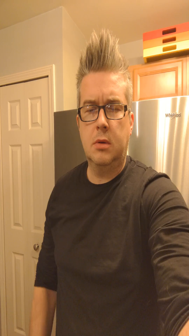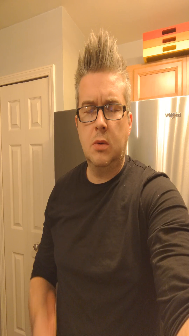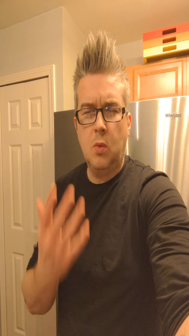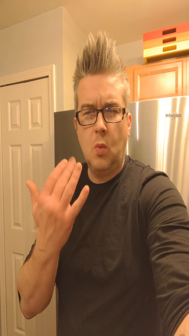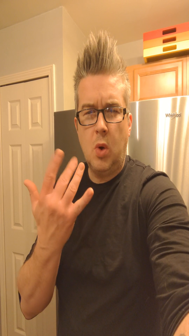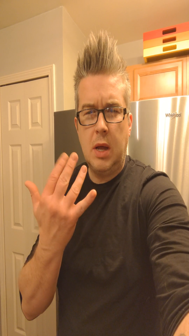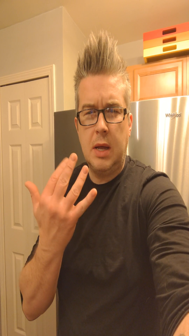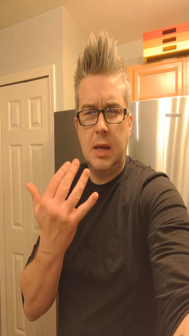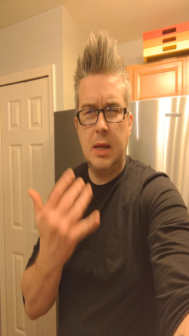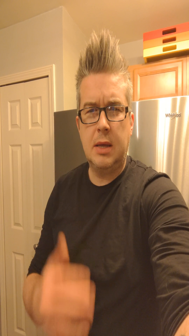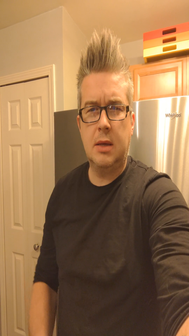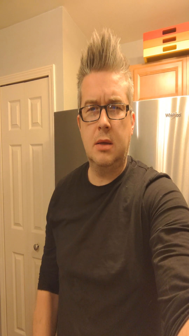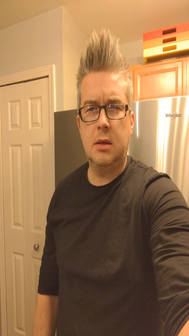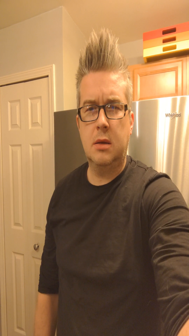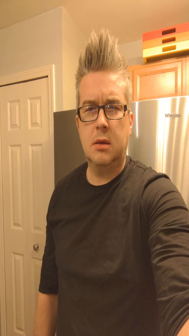wait